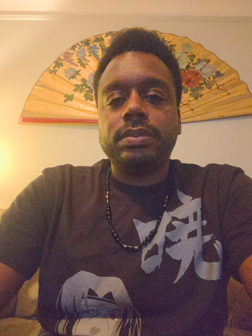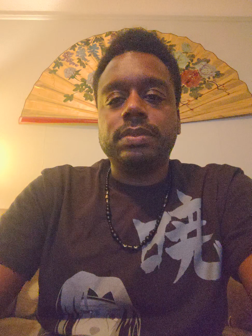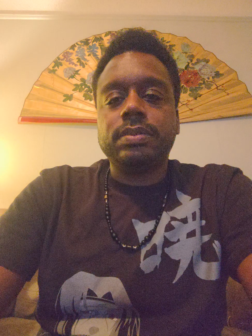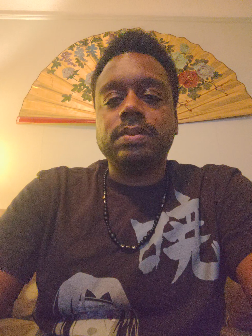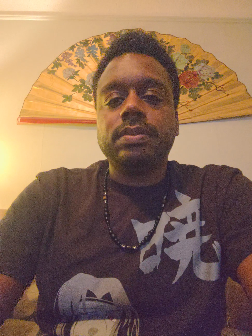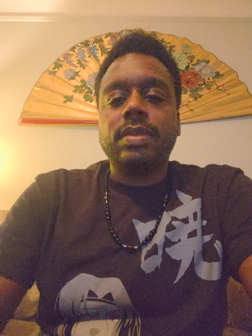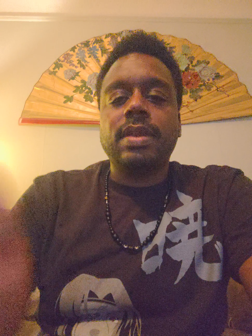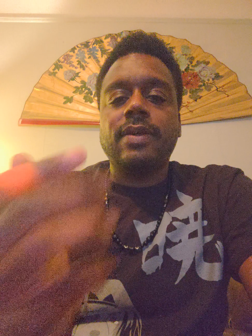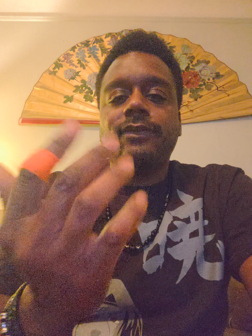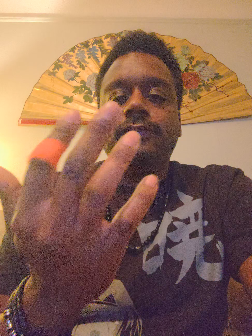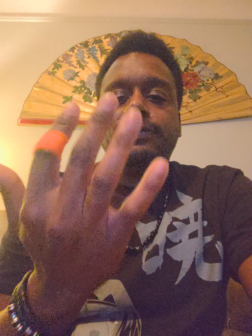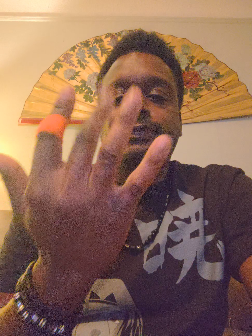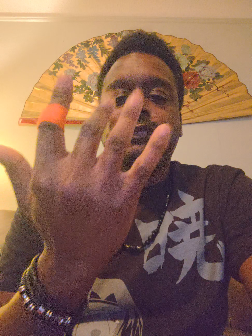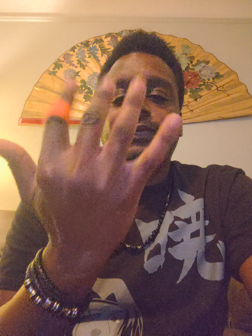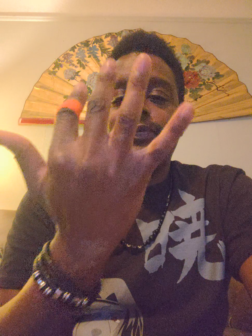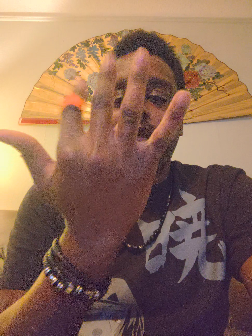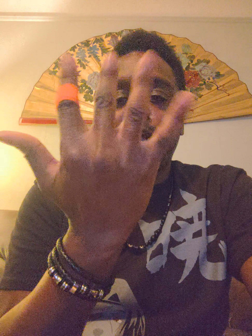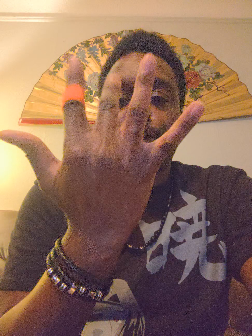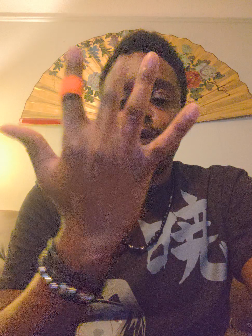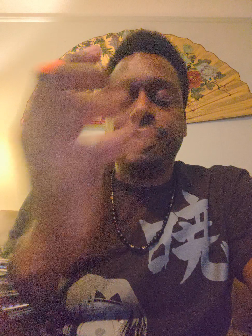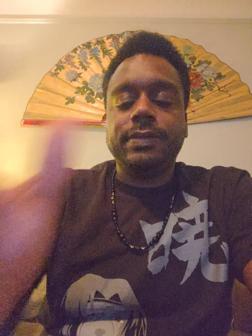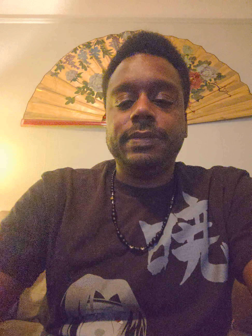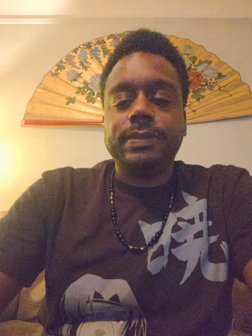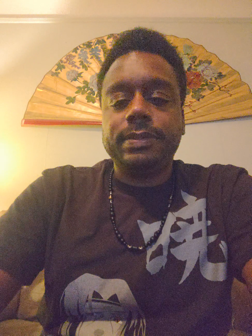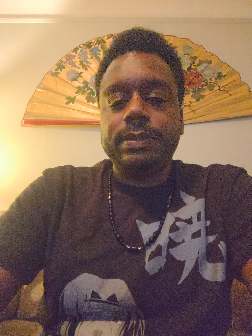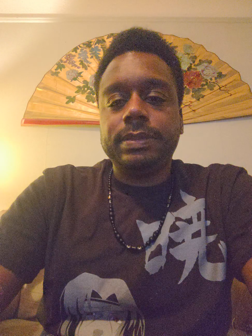finger